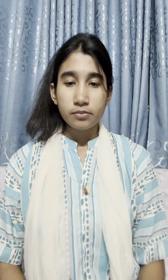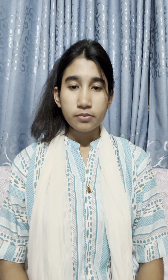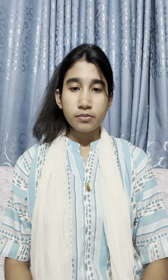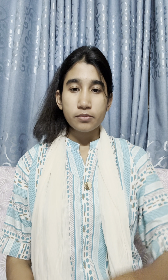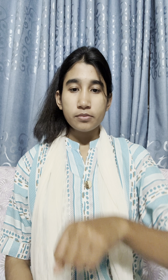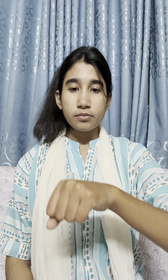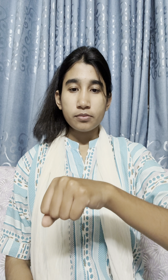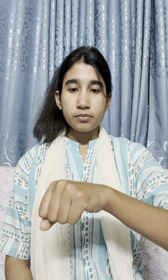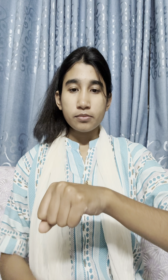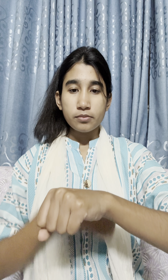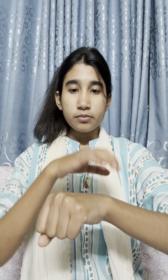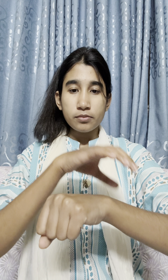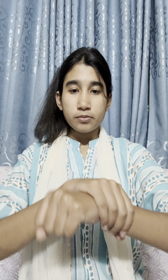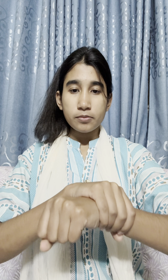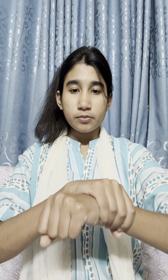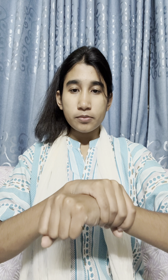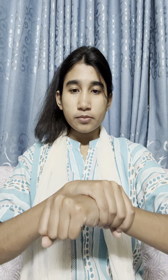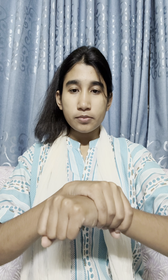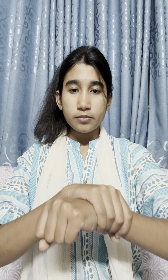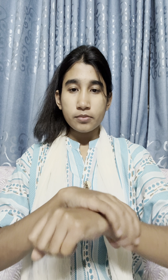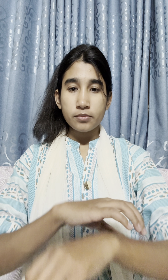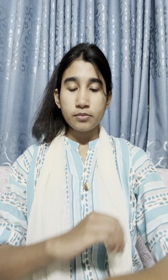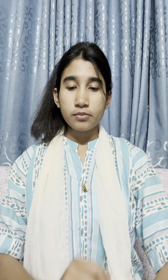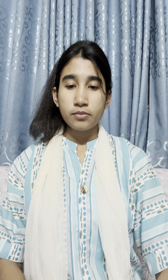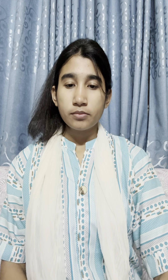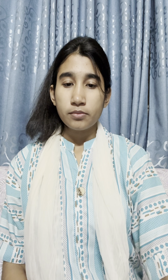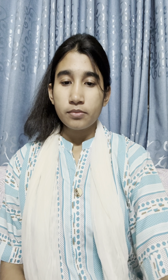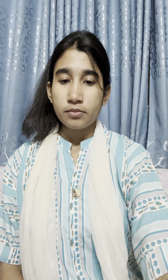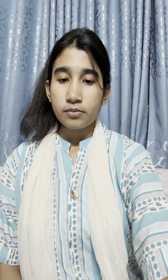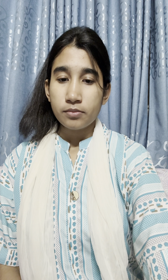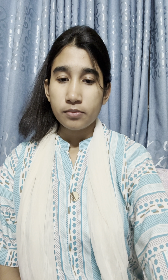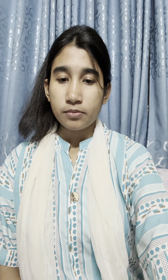গ্রেফতার